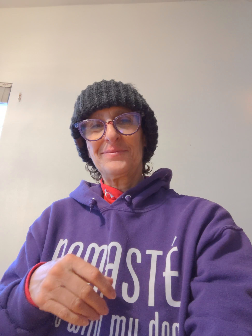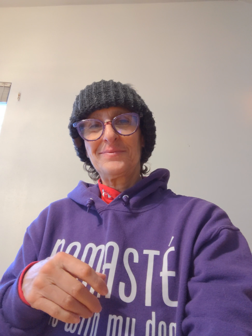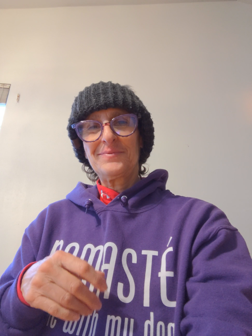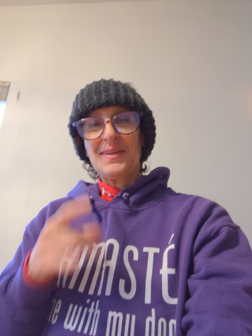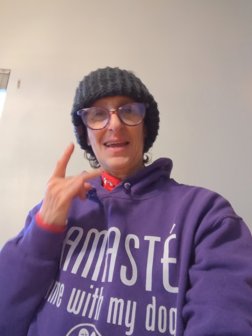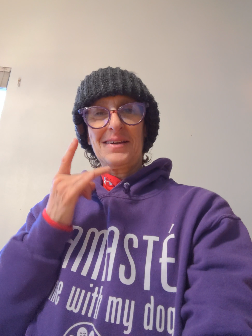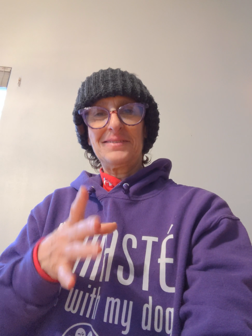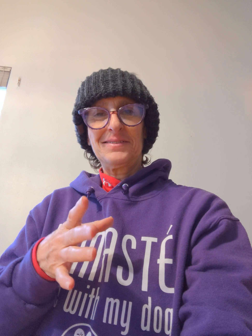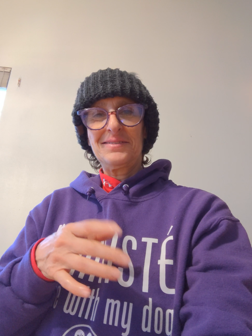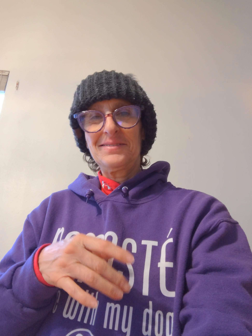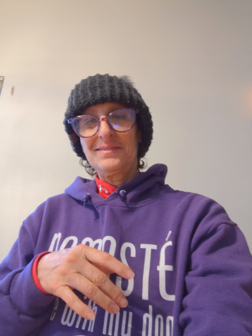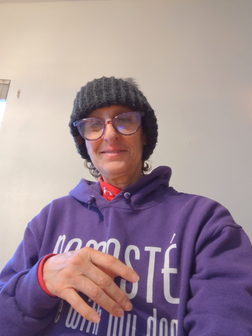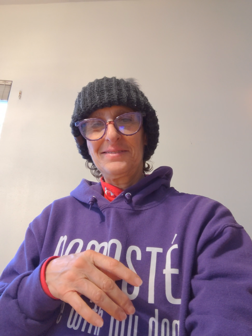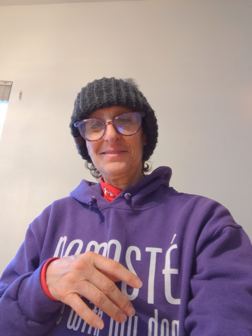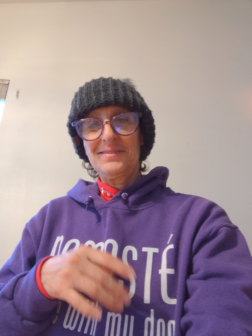hate